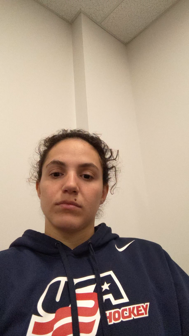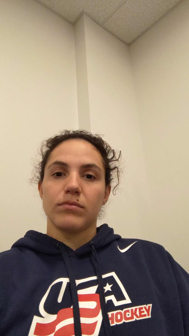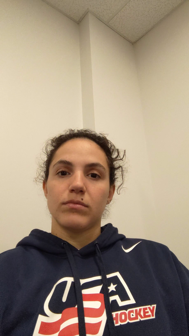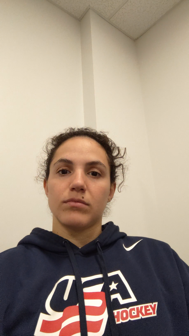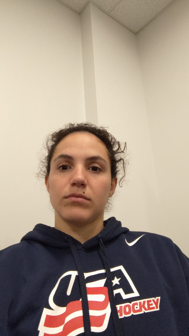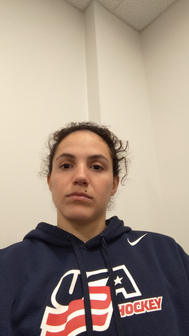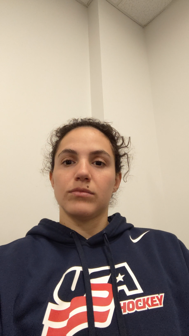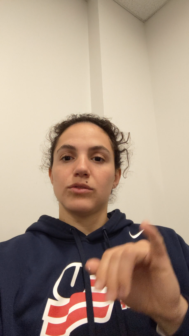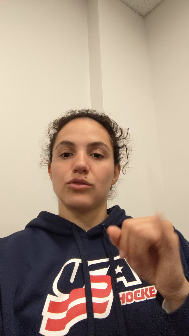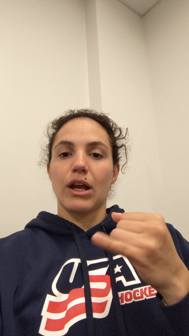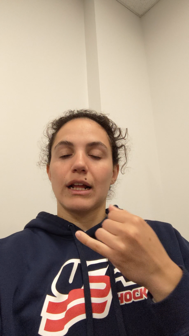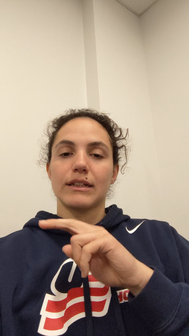jelly